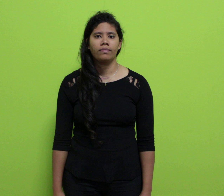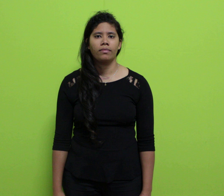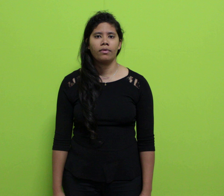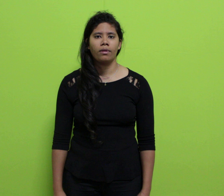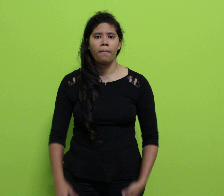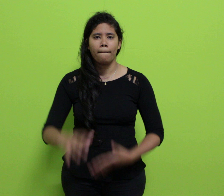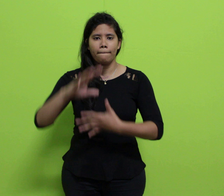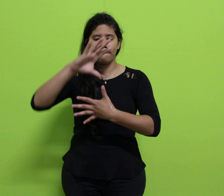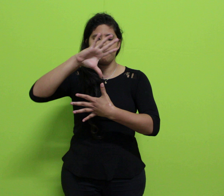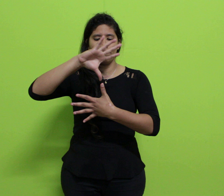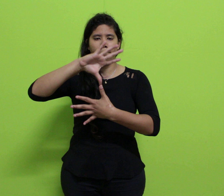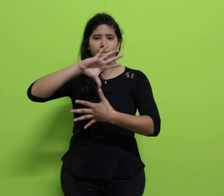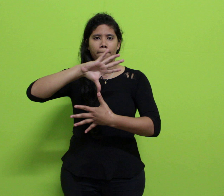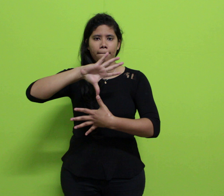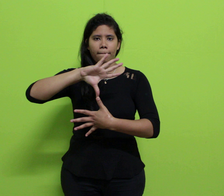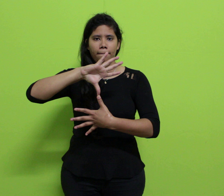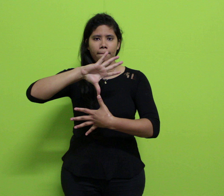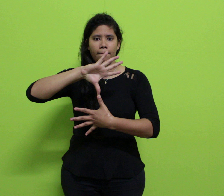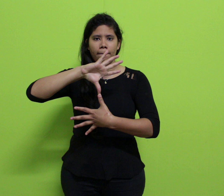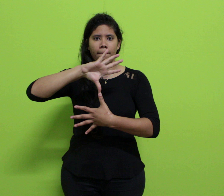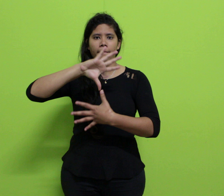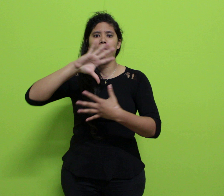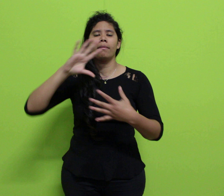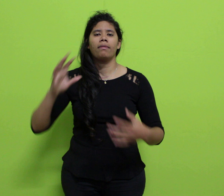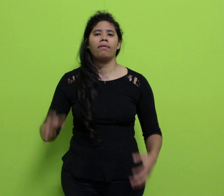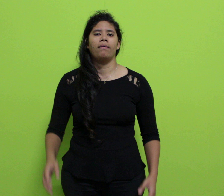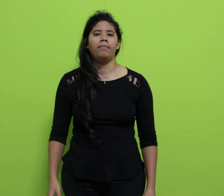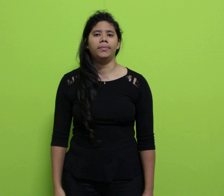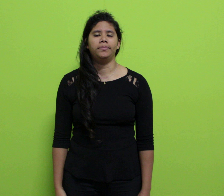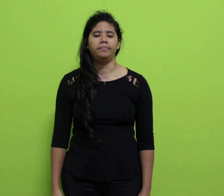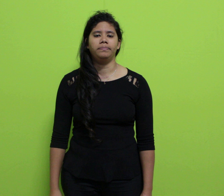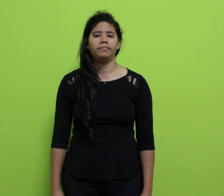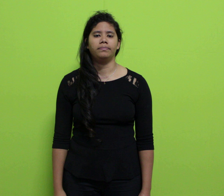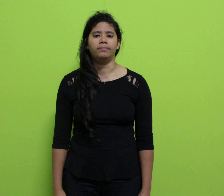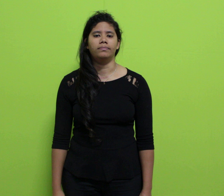América